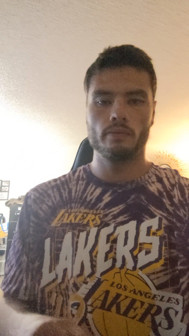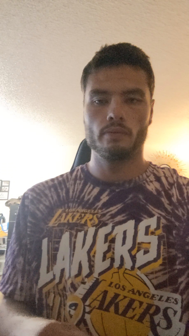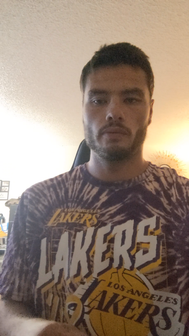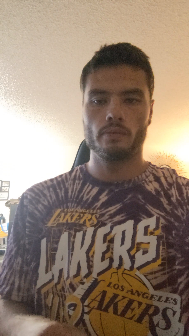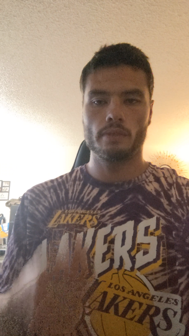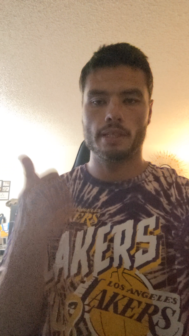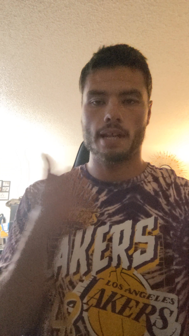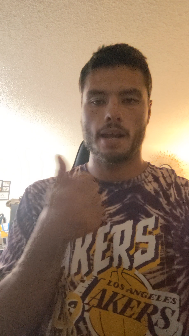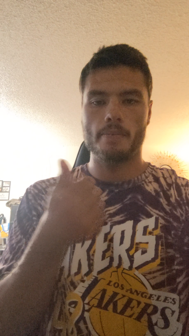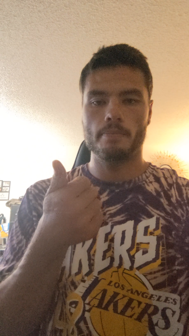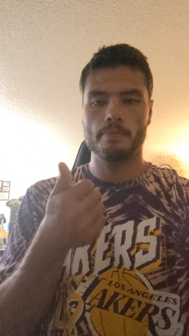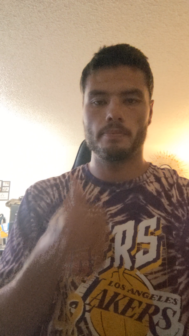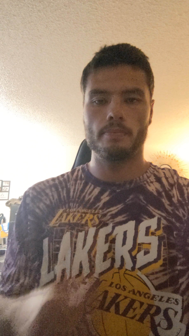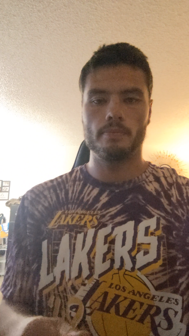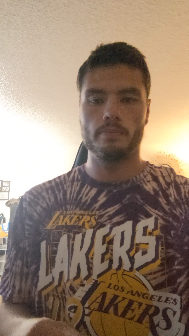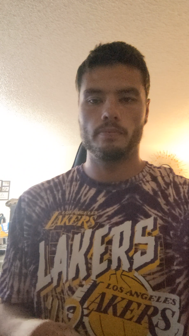game